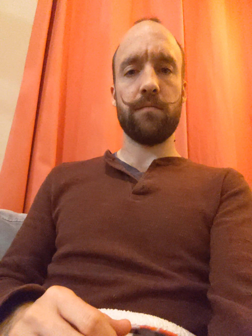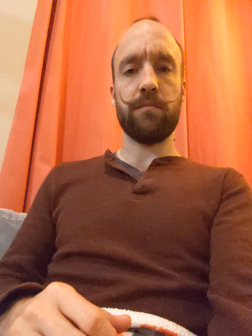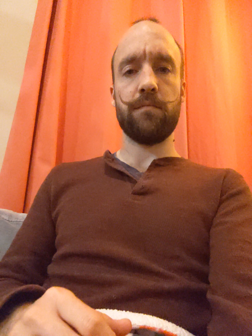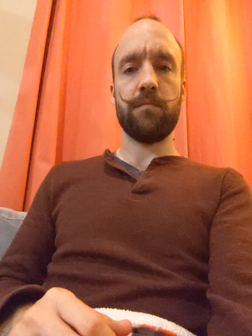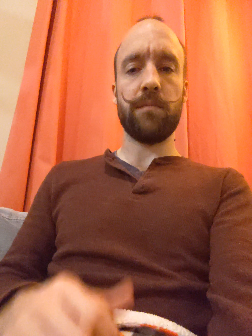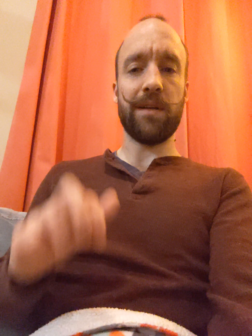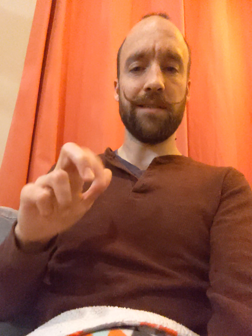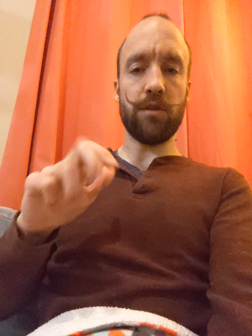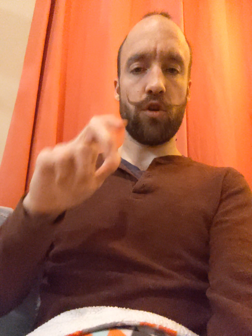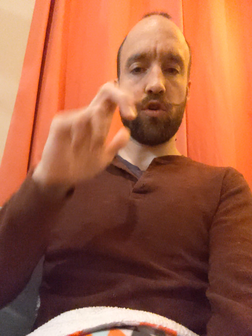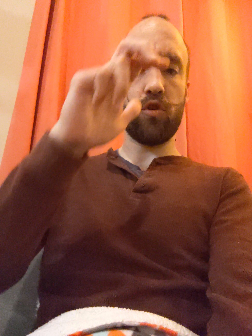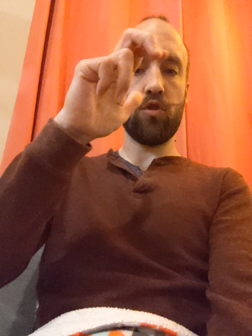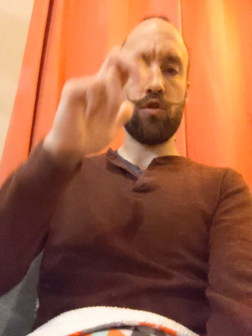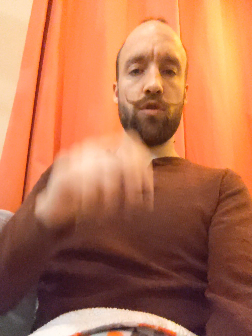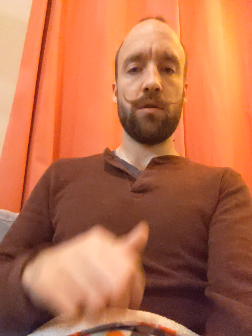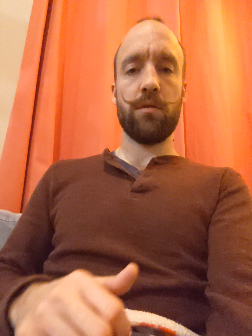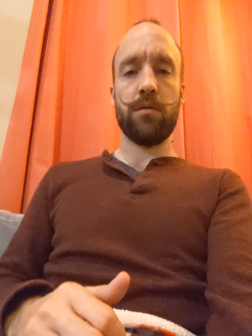stairs